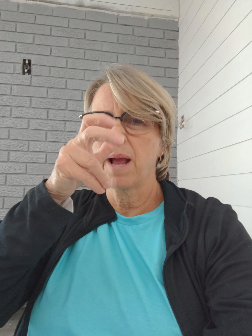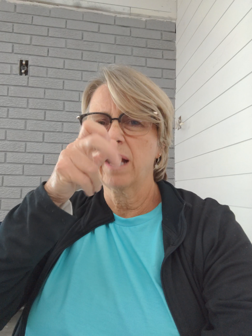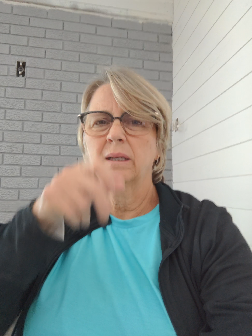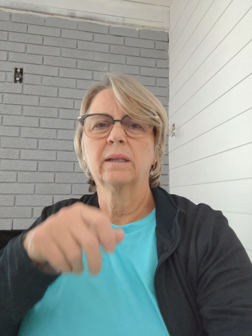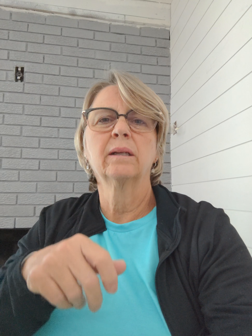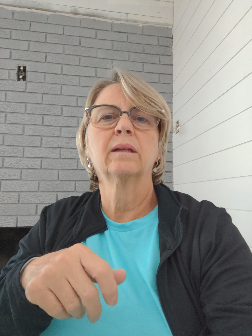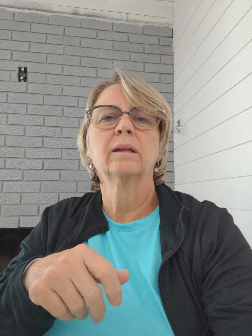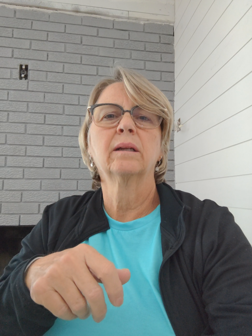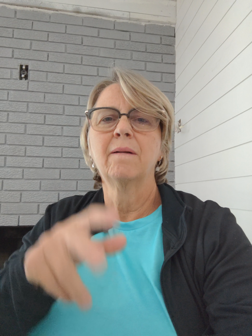bug